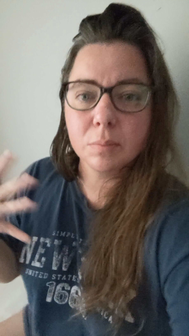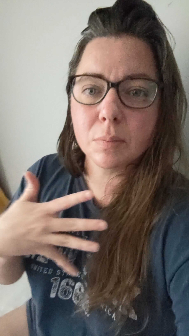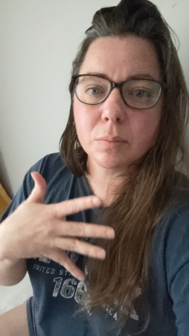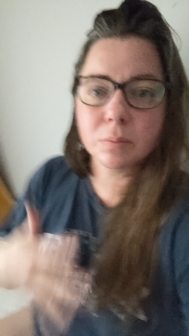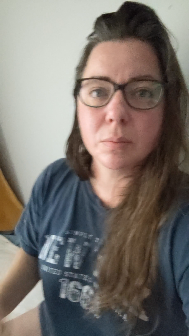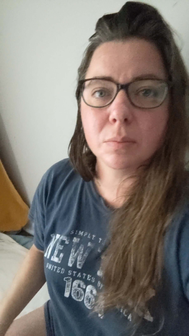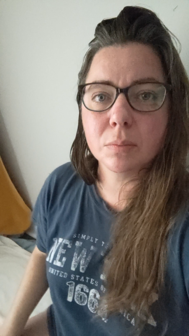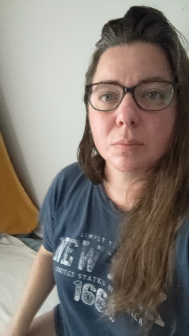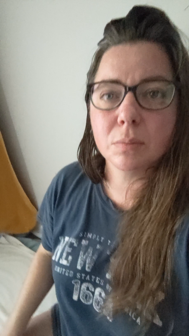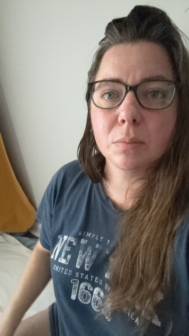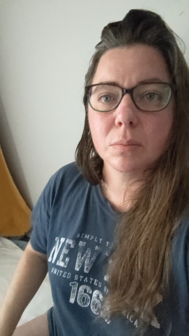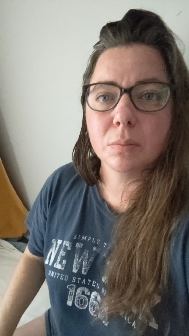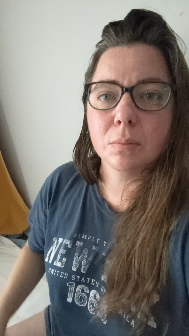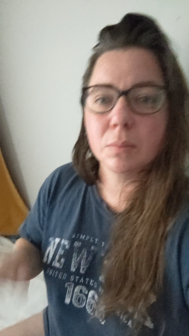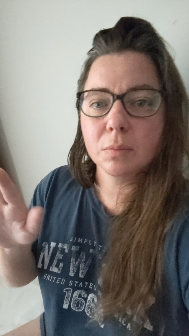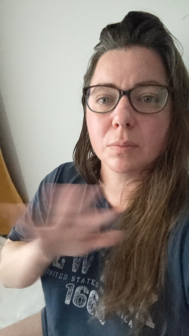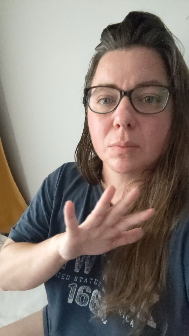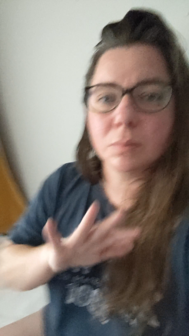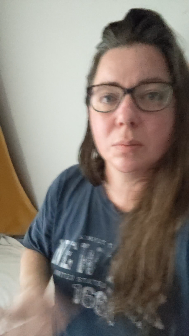full